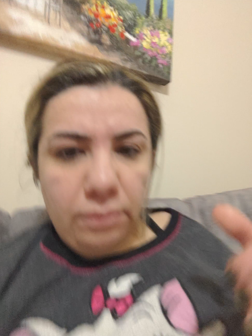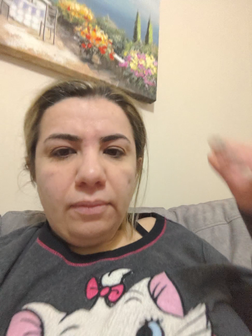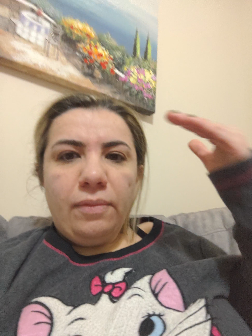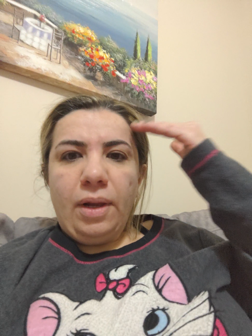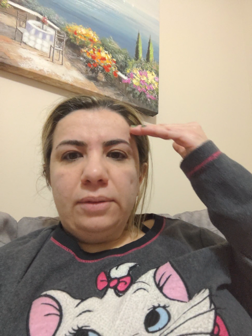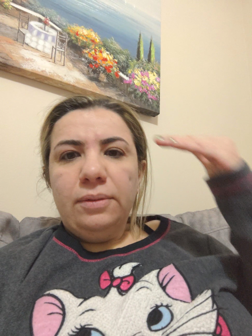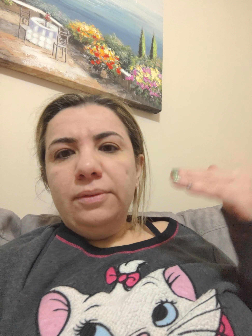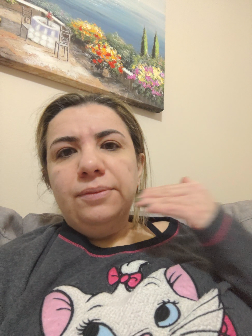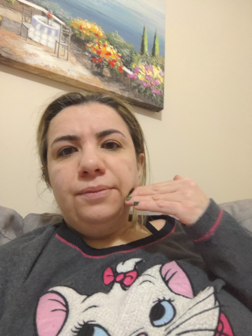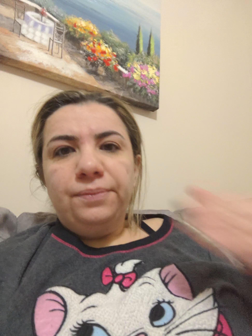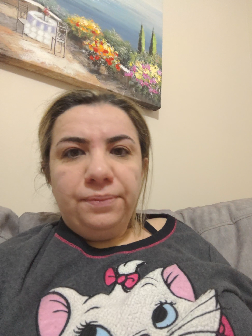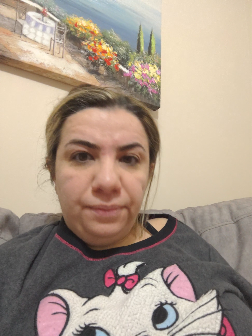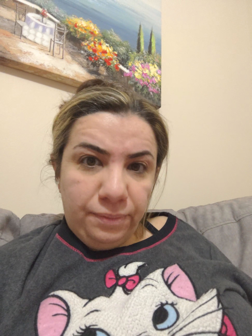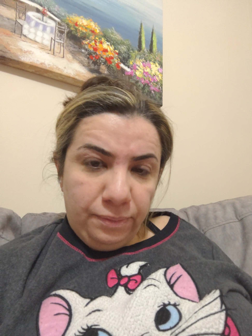head